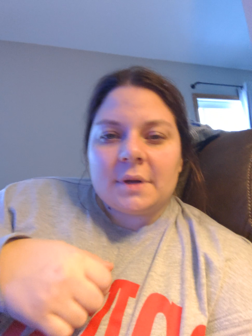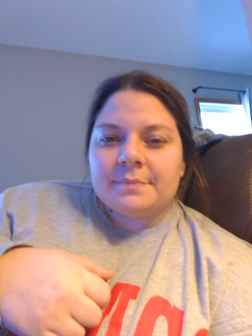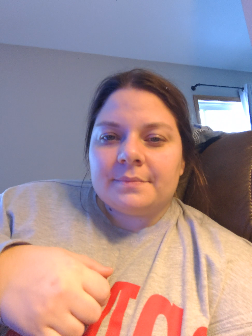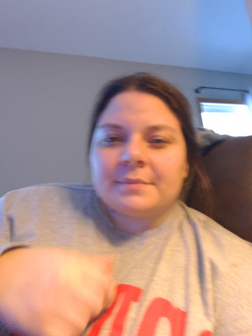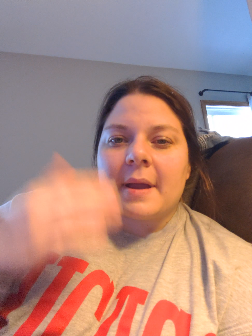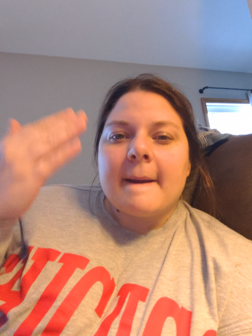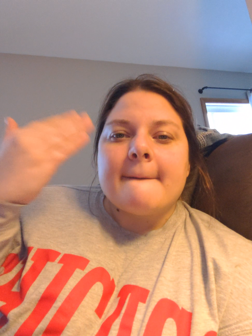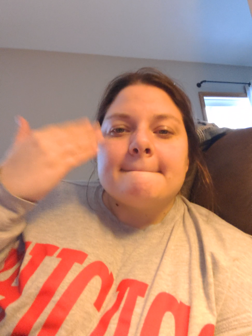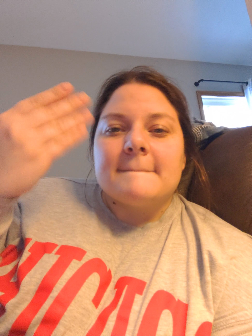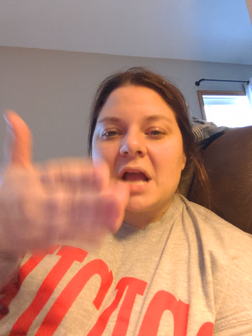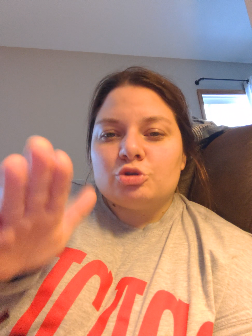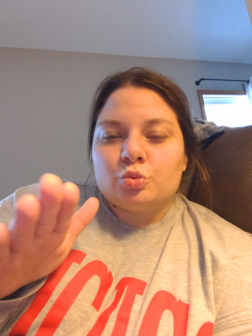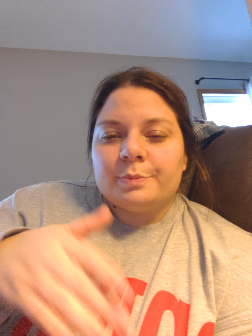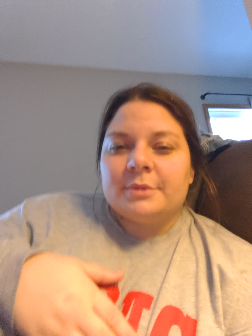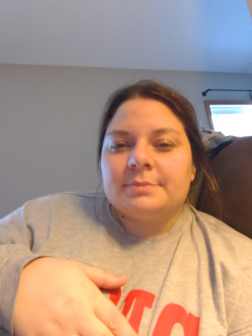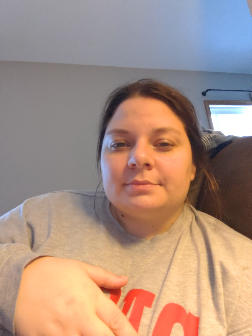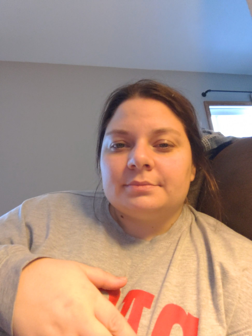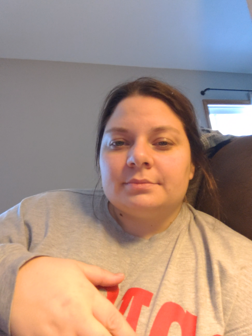bedroom